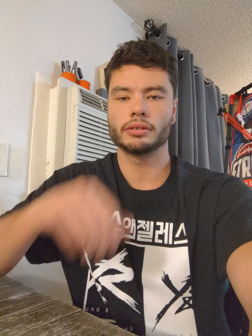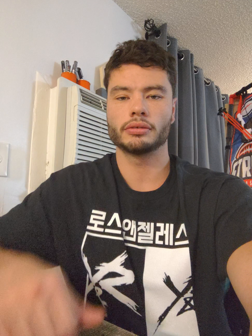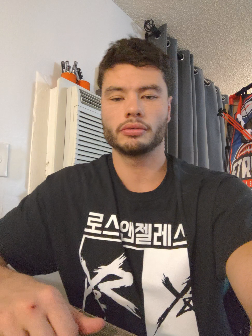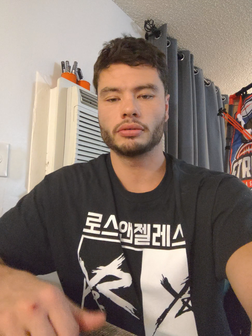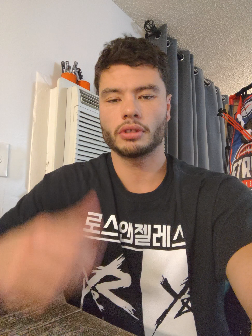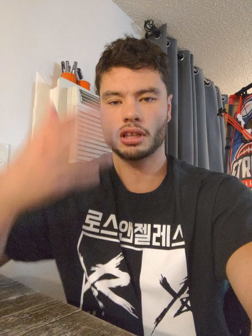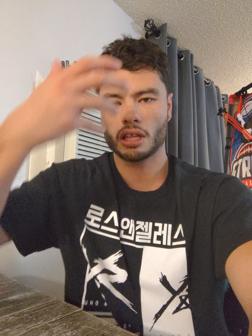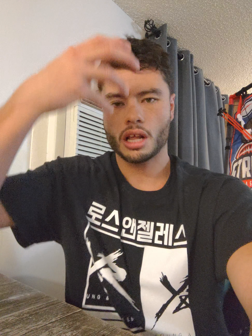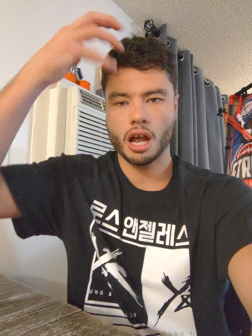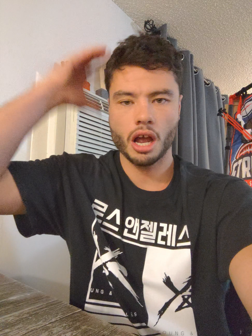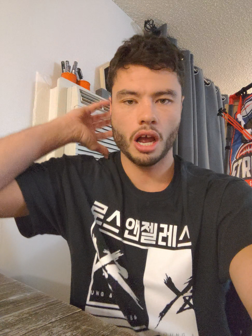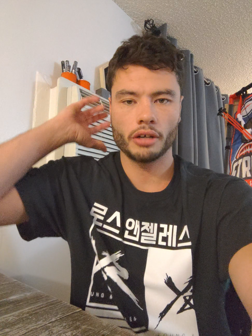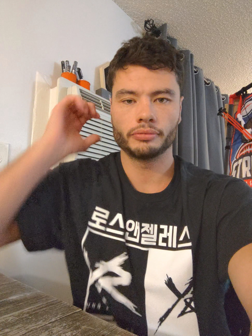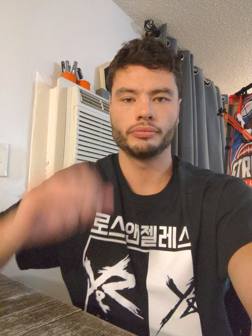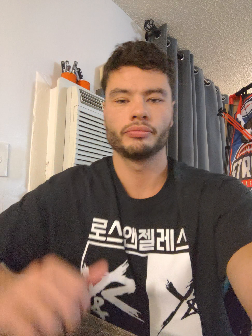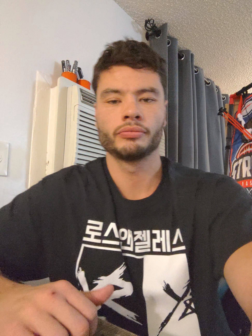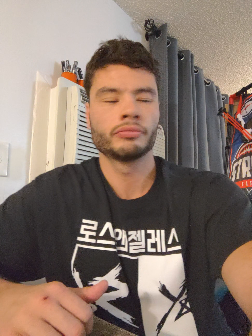lion